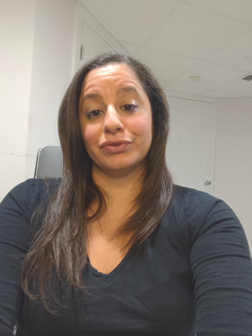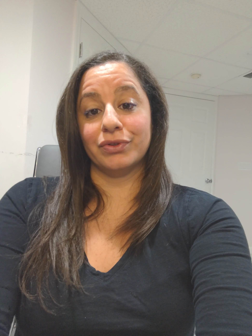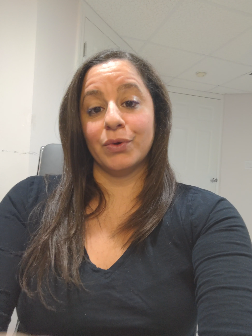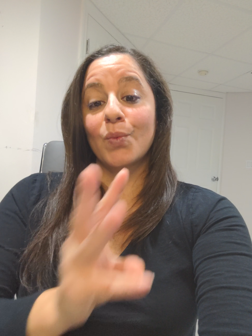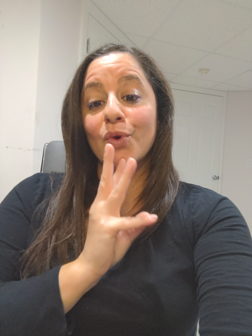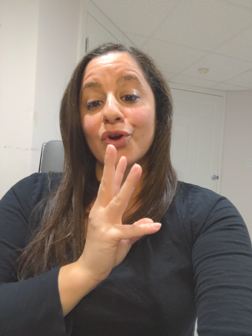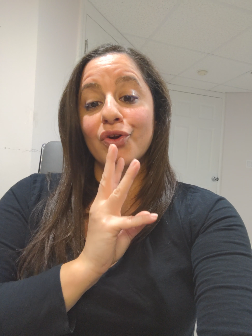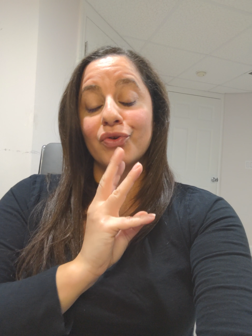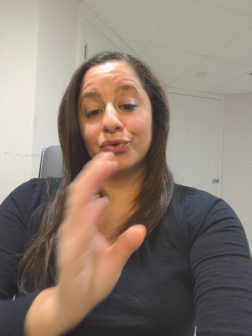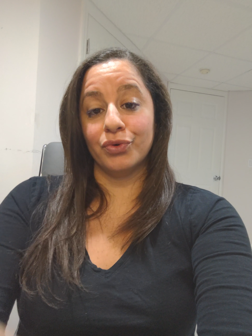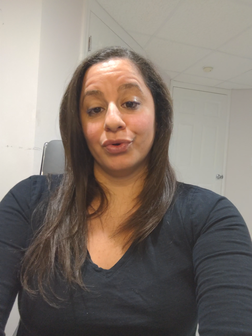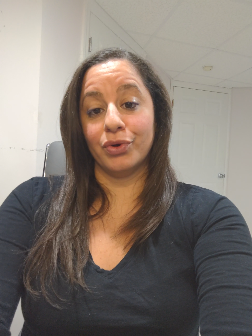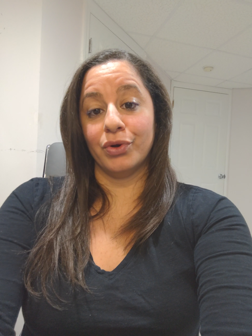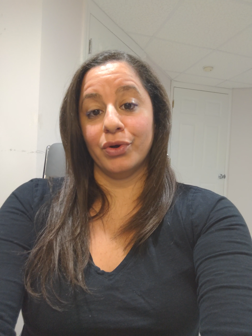water